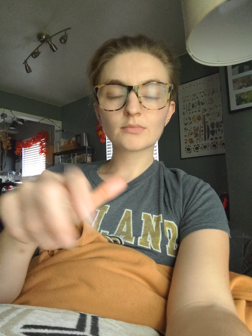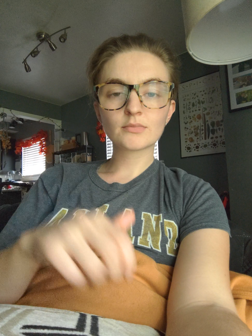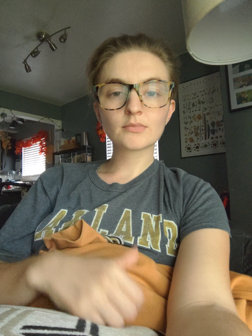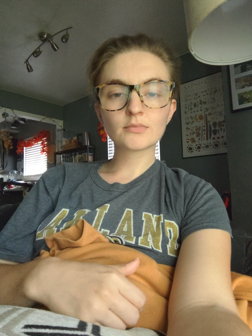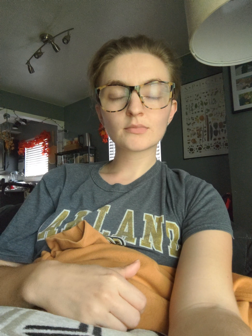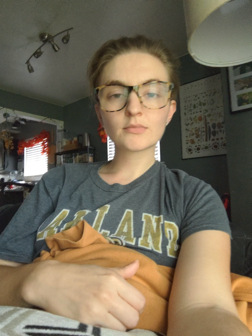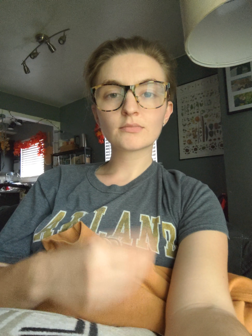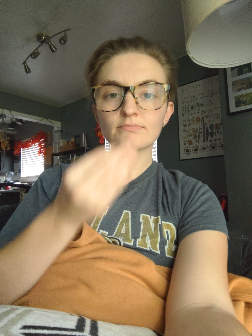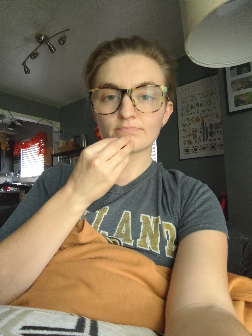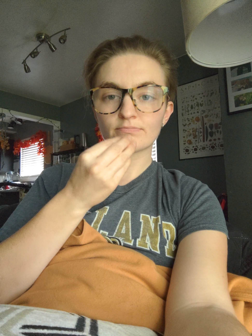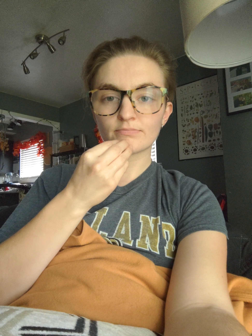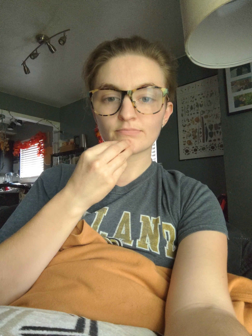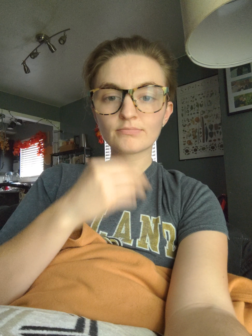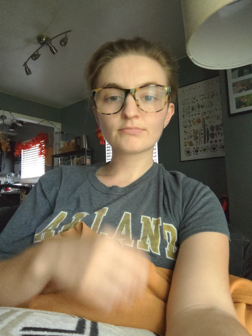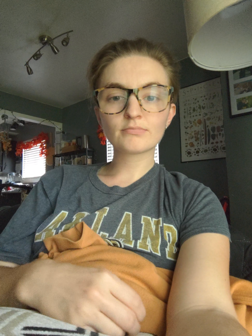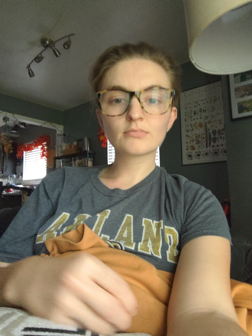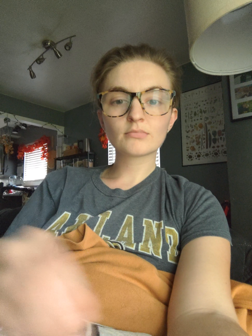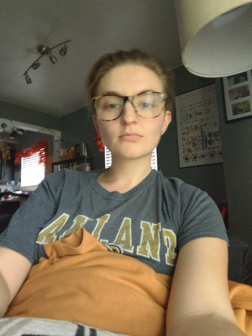eat